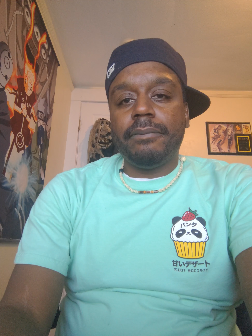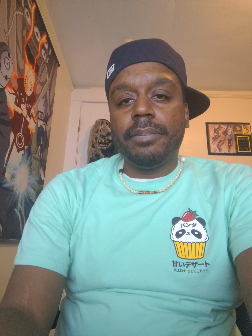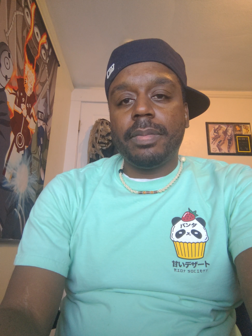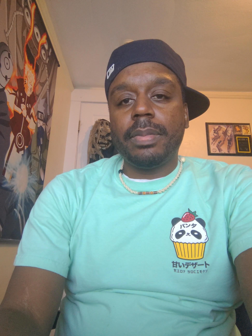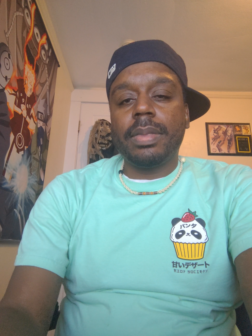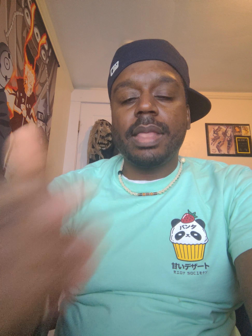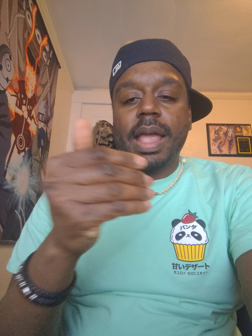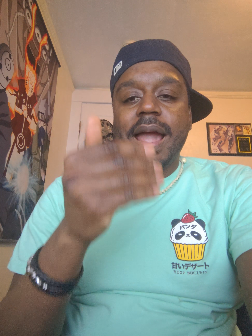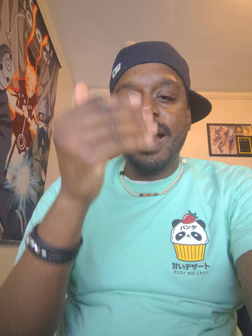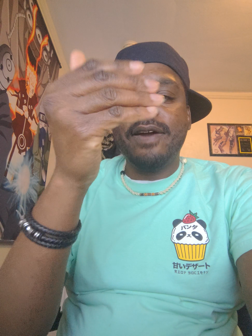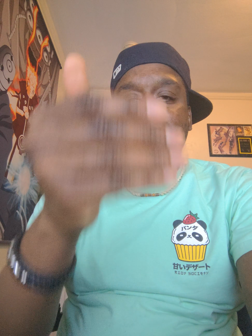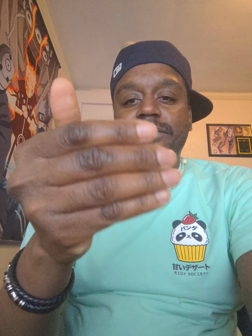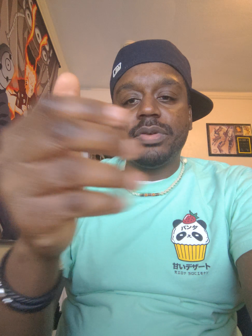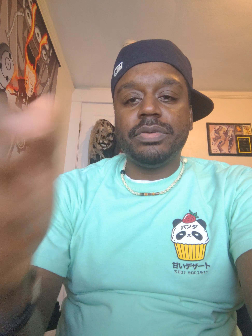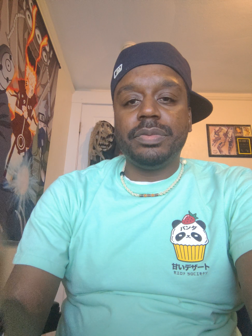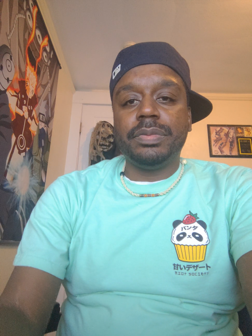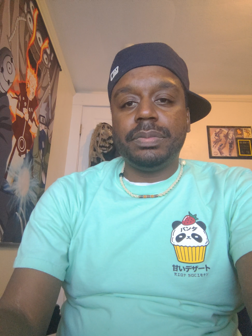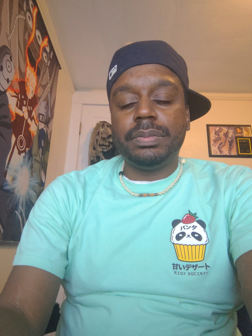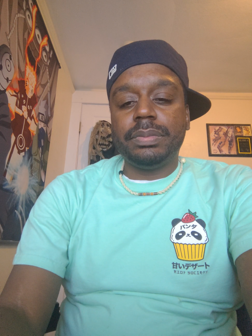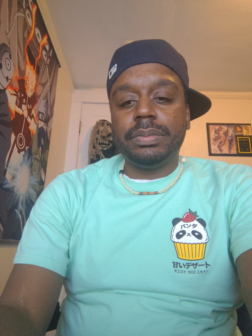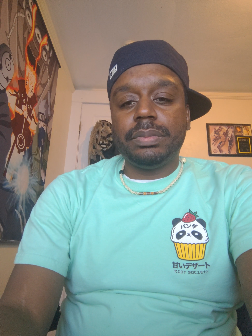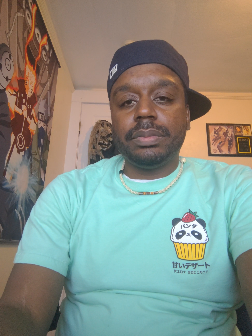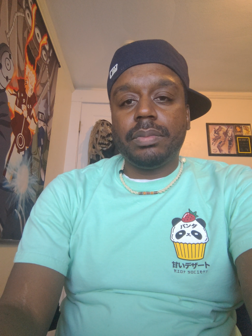after